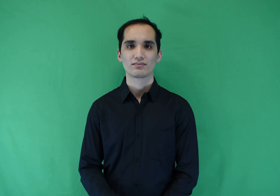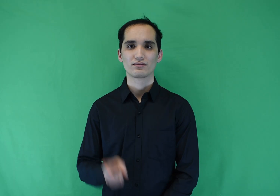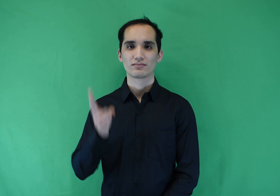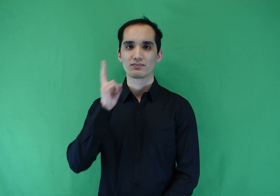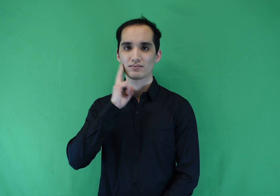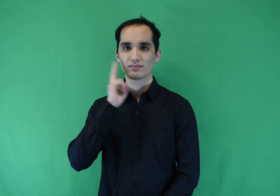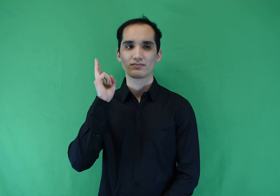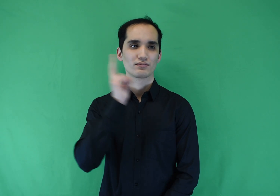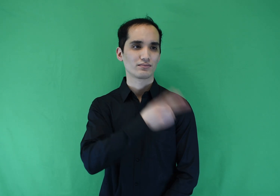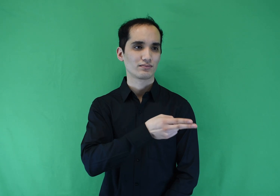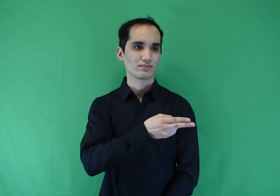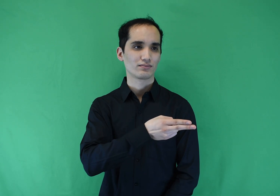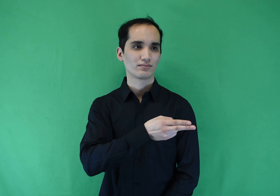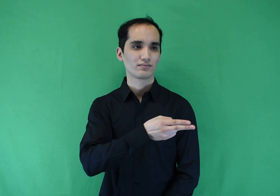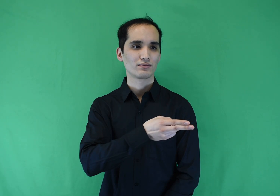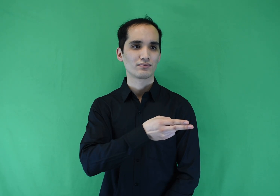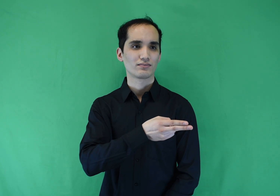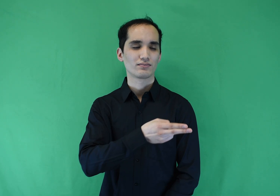urgencia